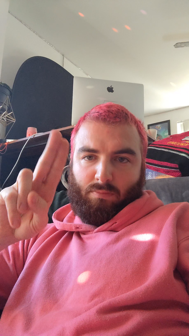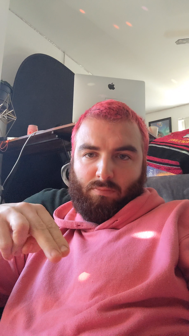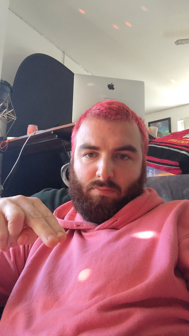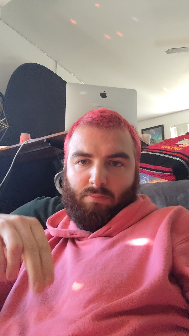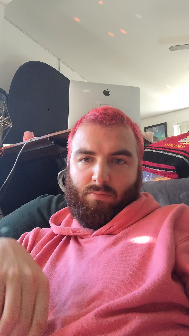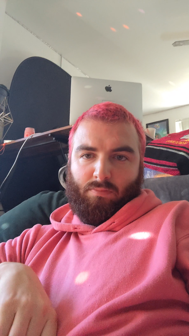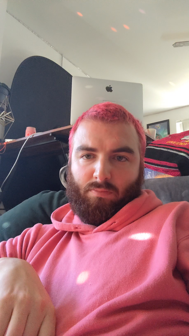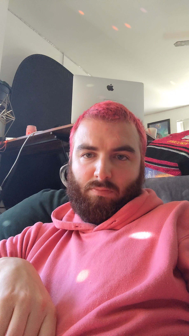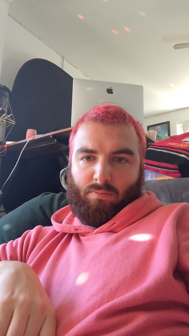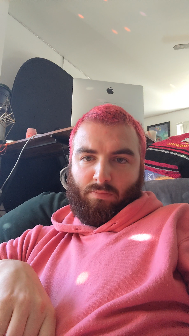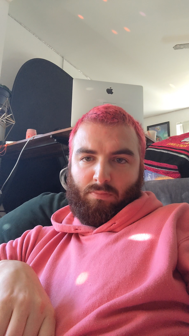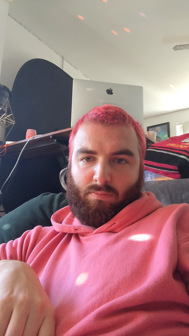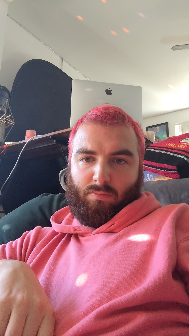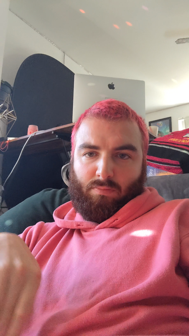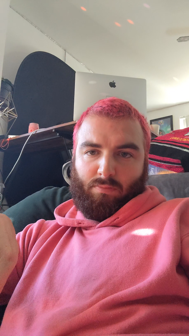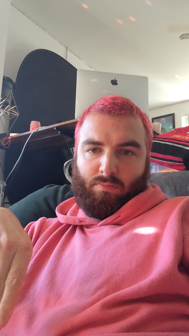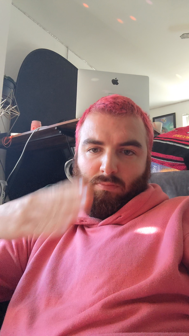kick